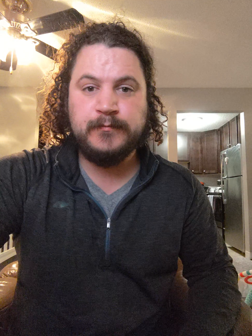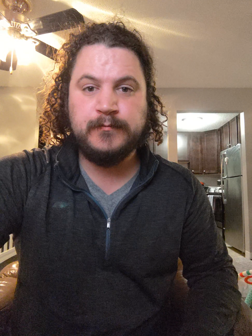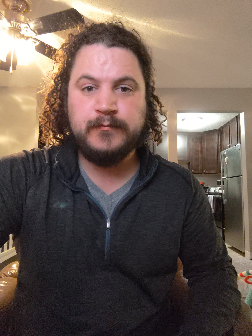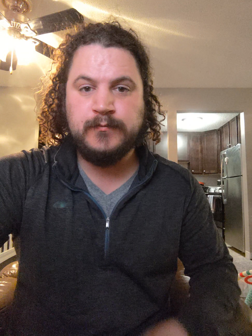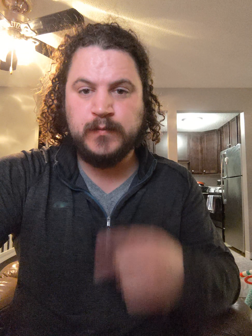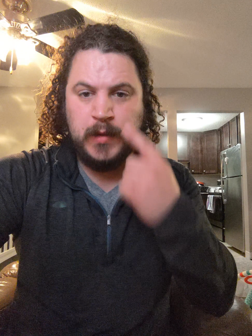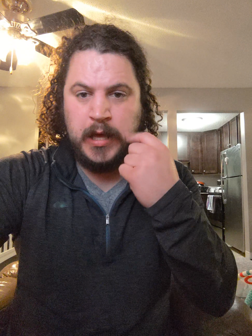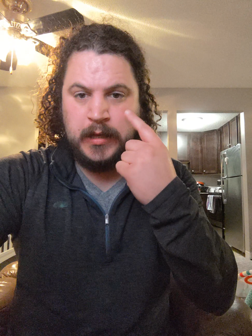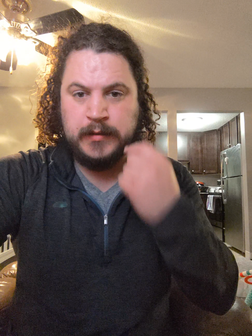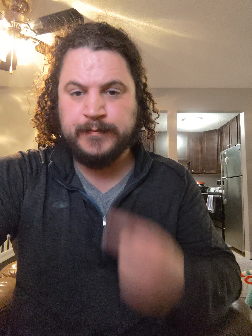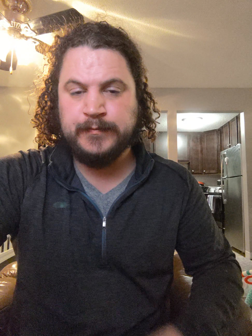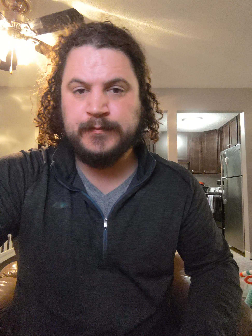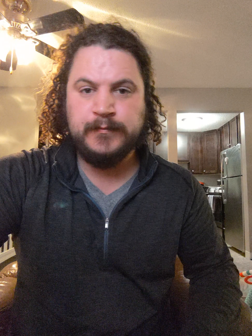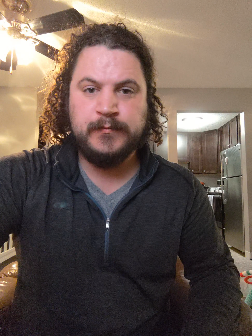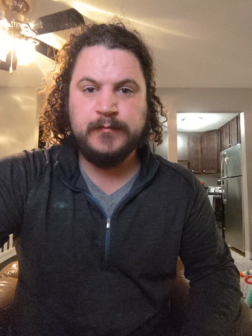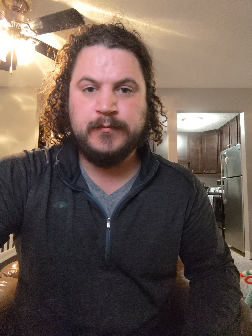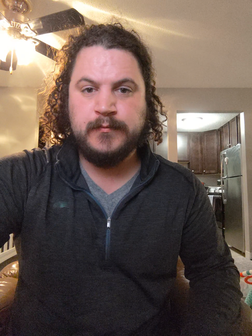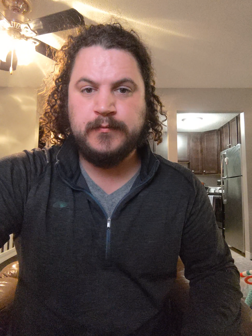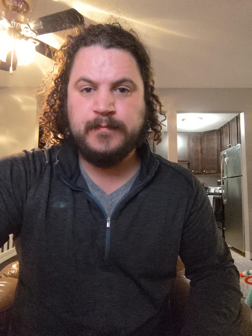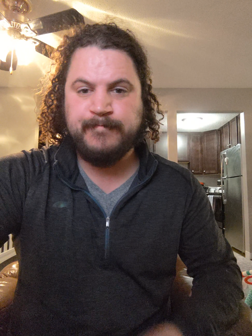cry